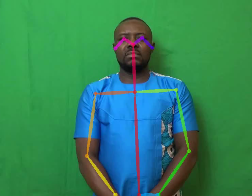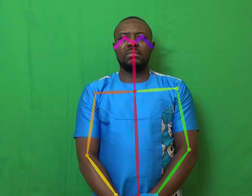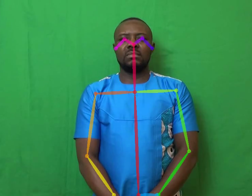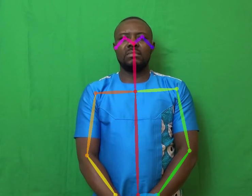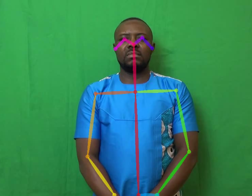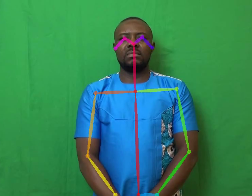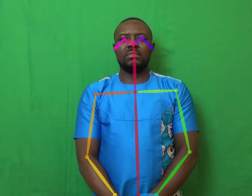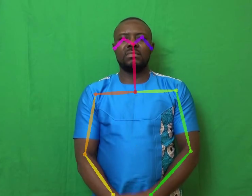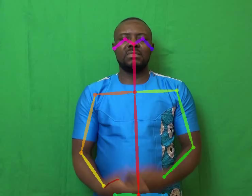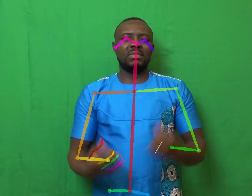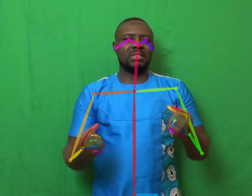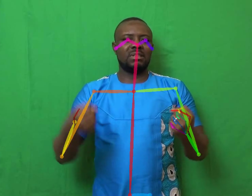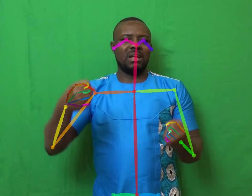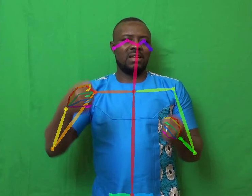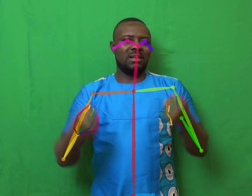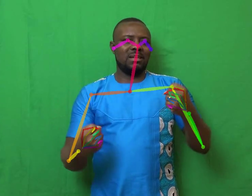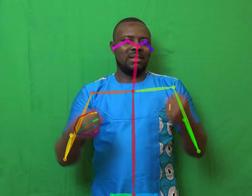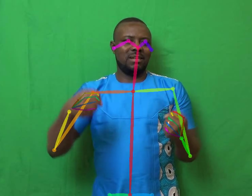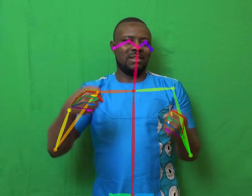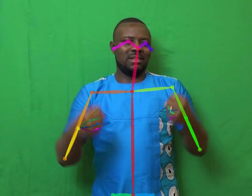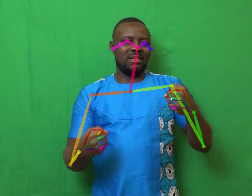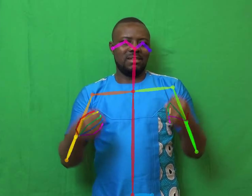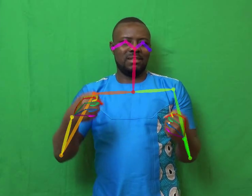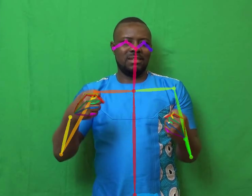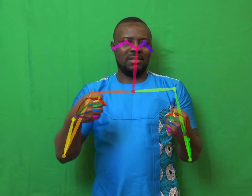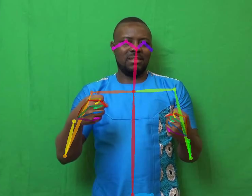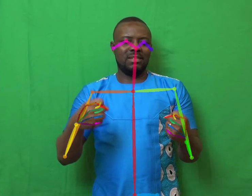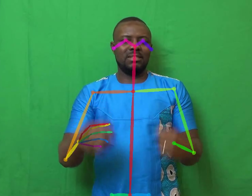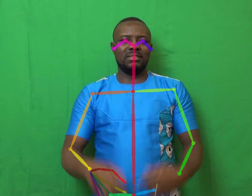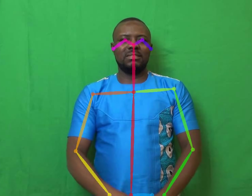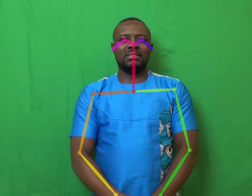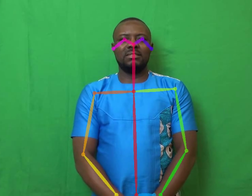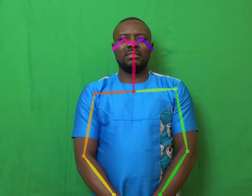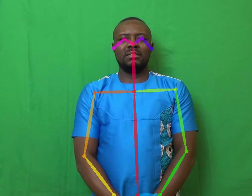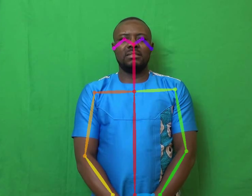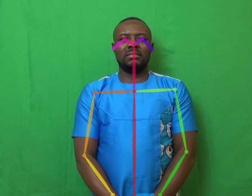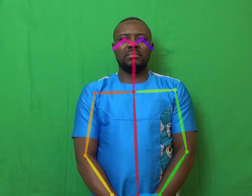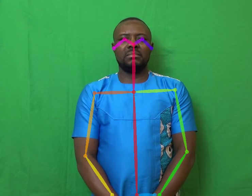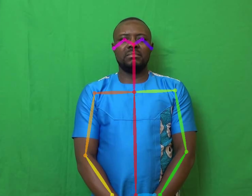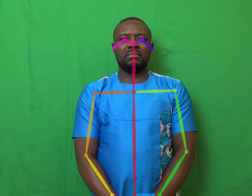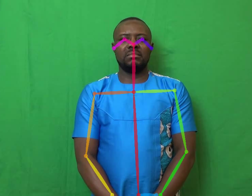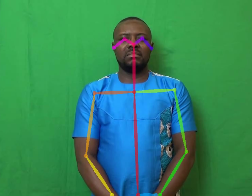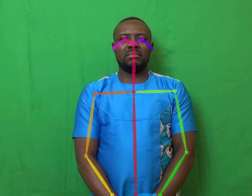car